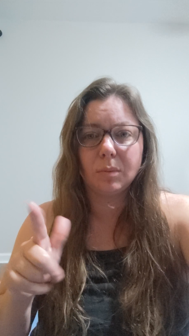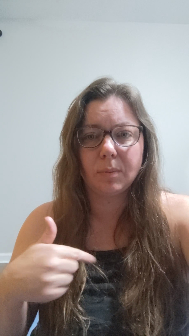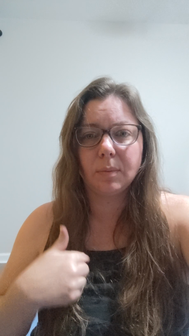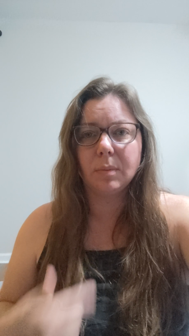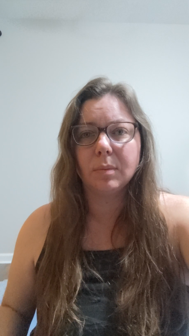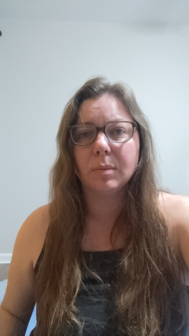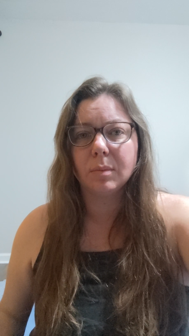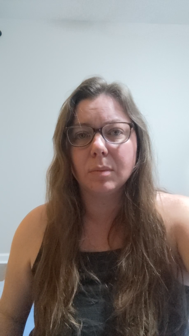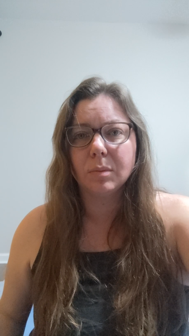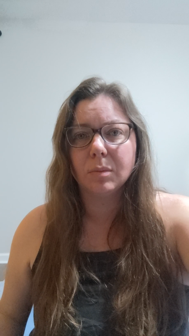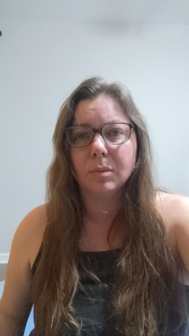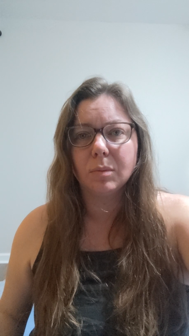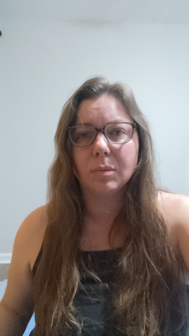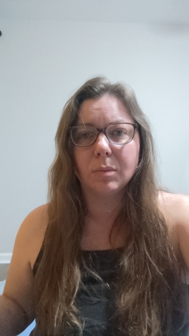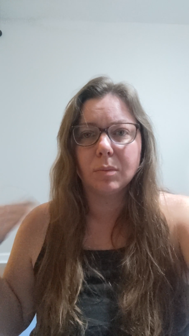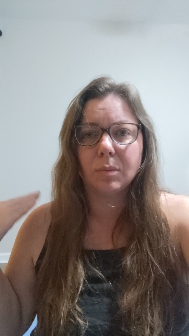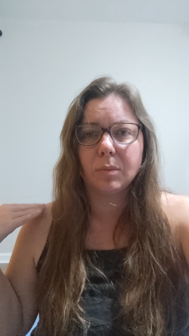shoulder